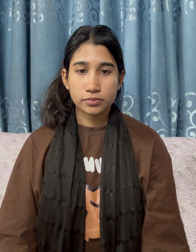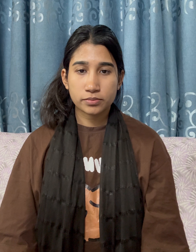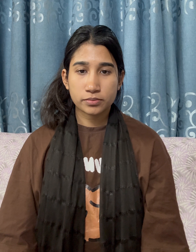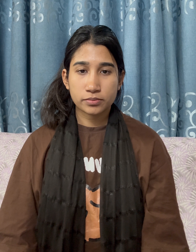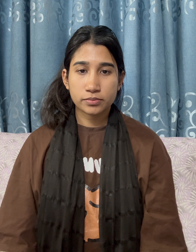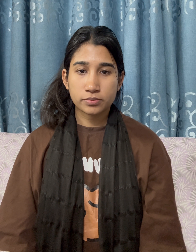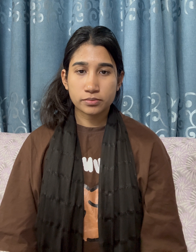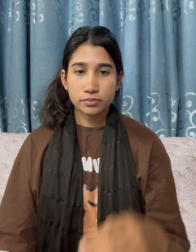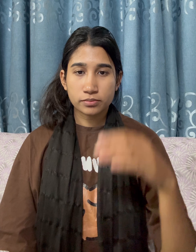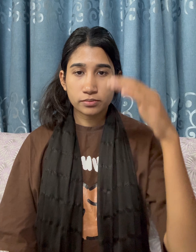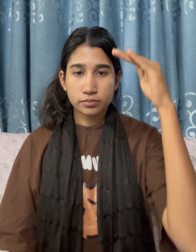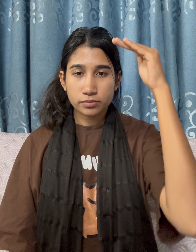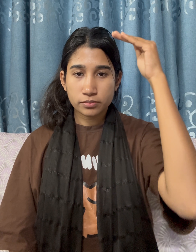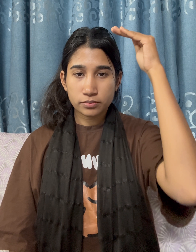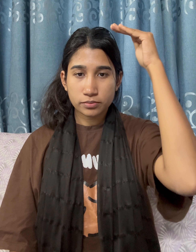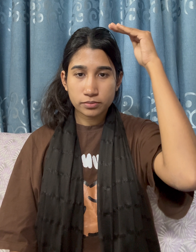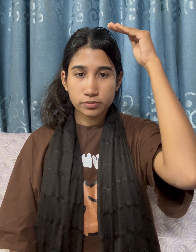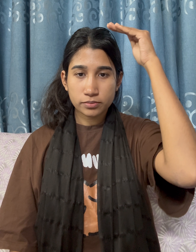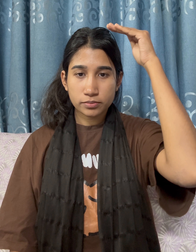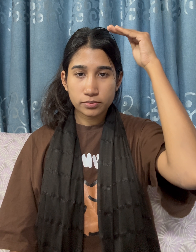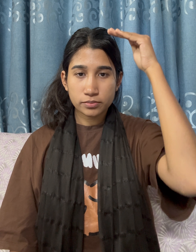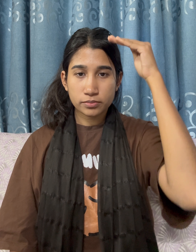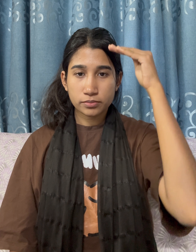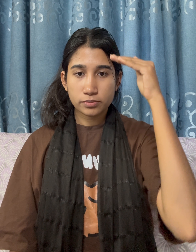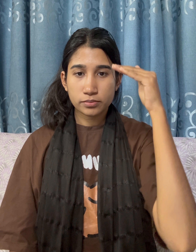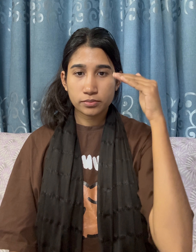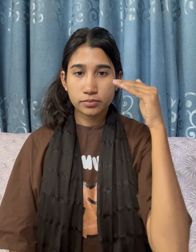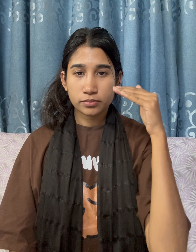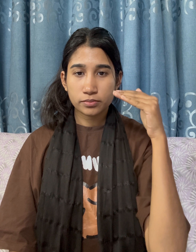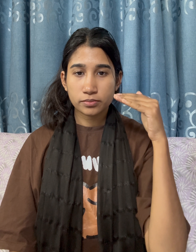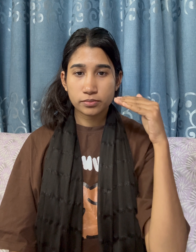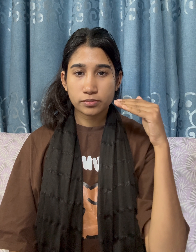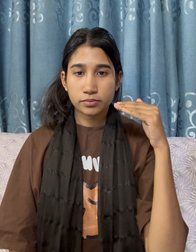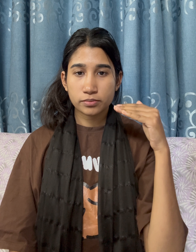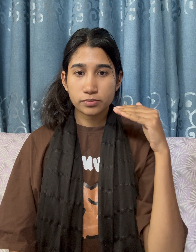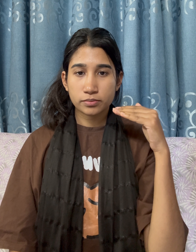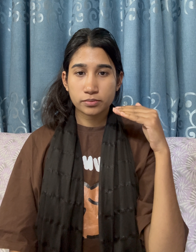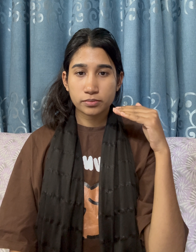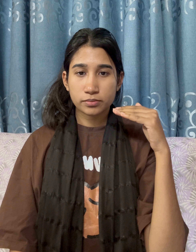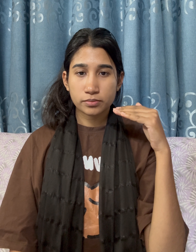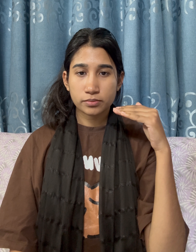খাটো